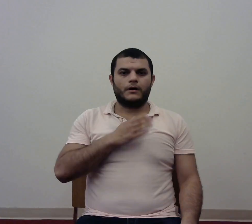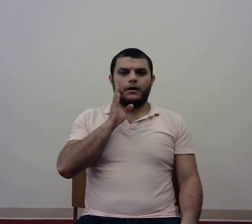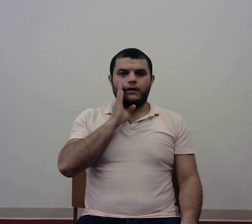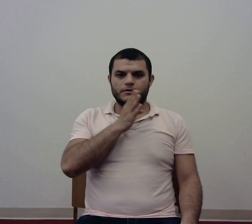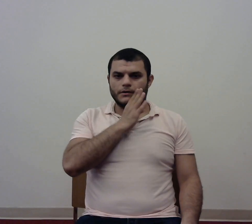ana